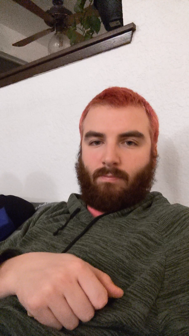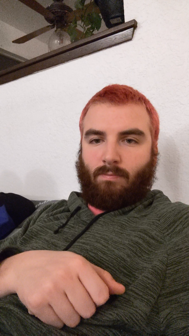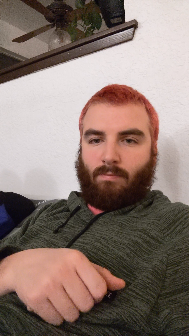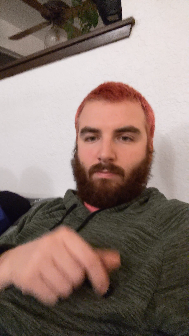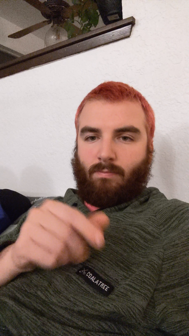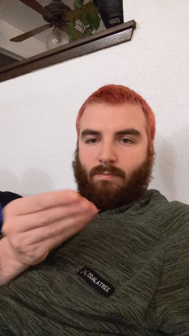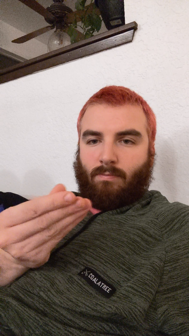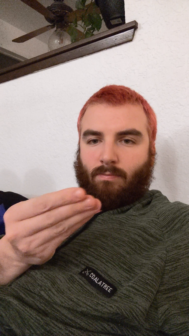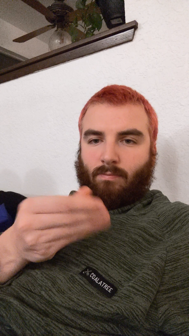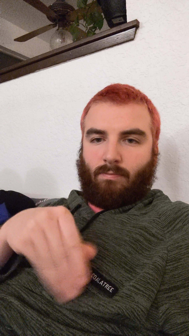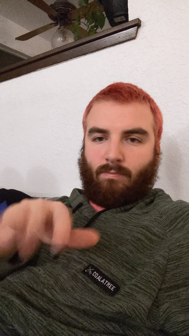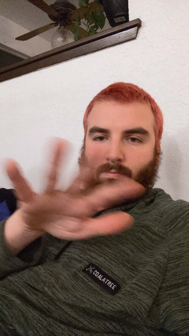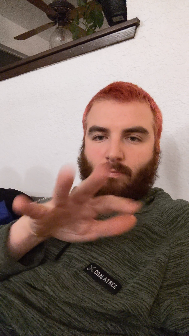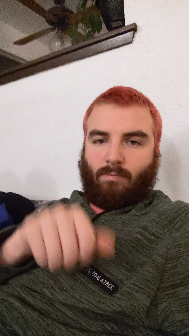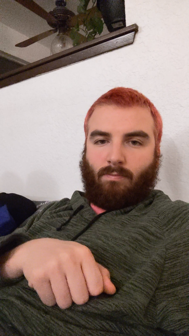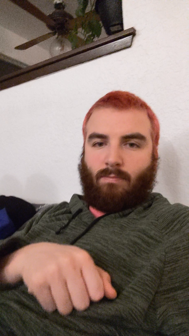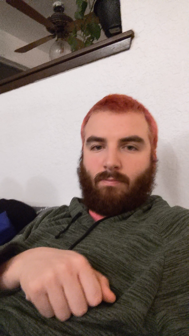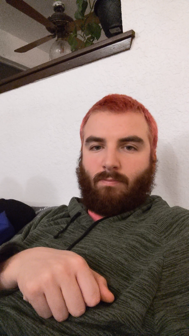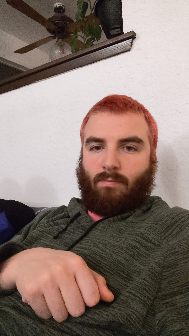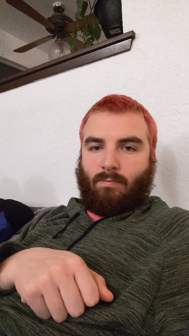garden